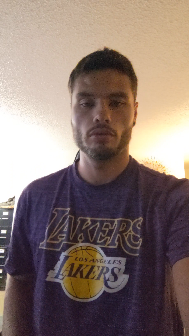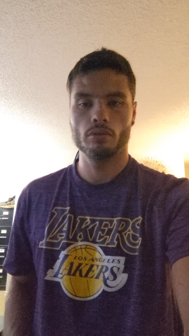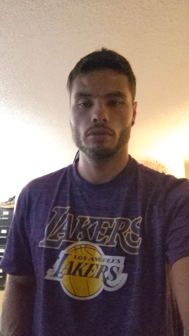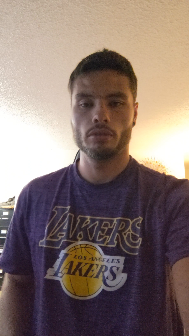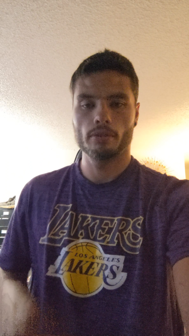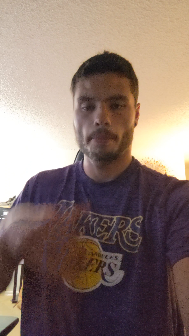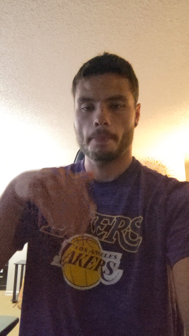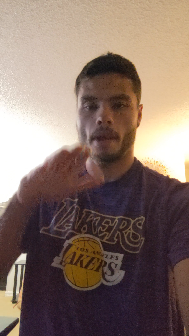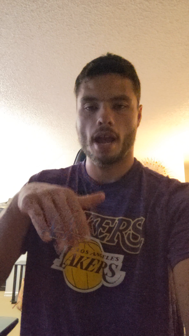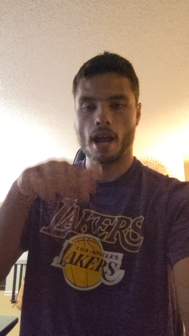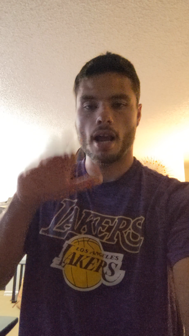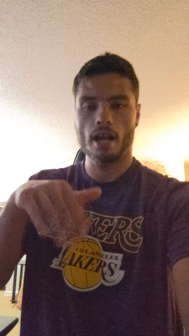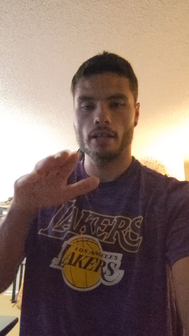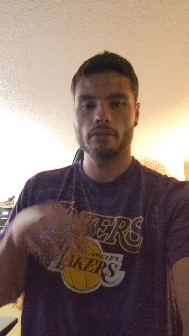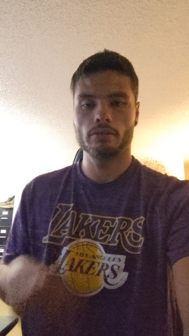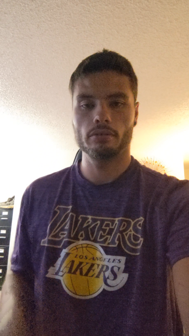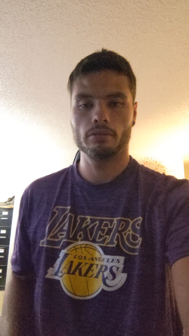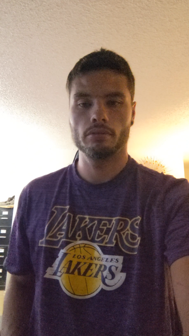paint